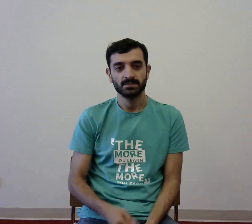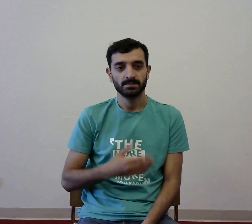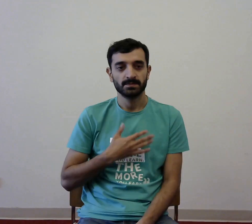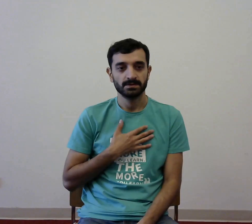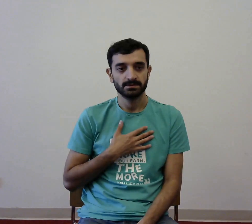mən